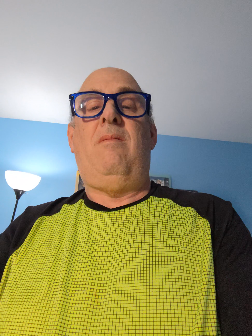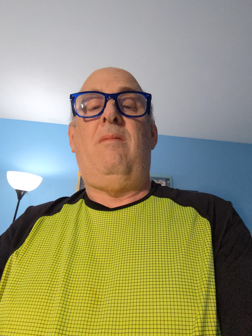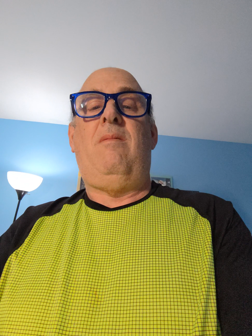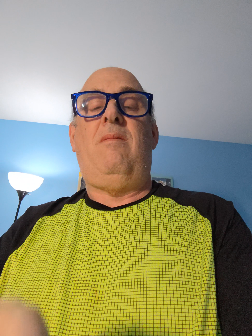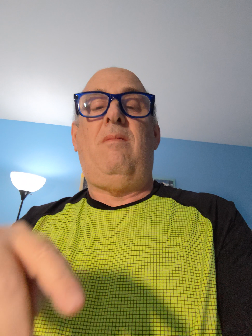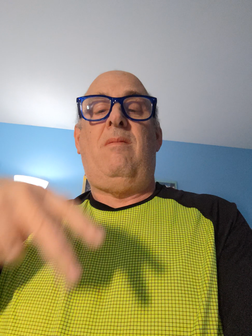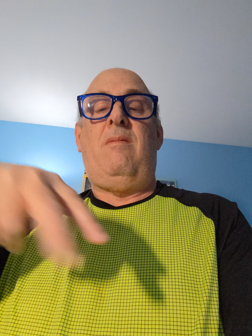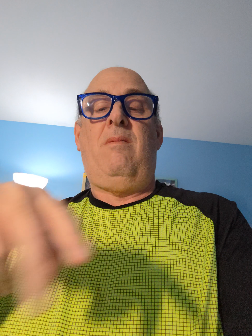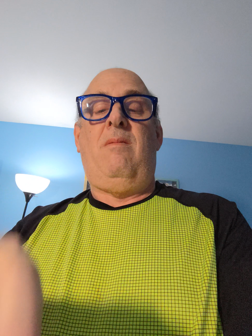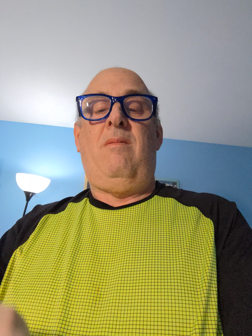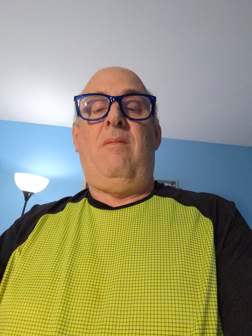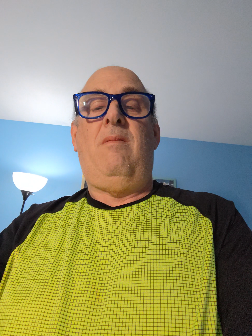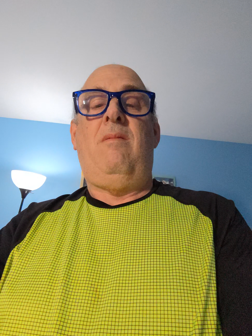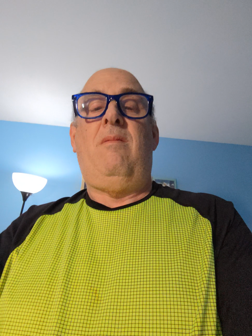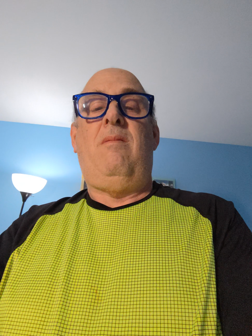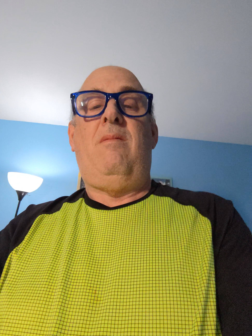dance